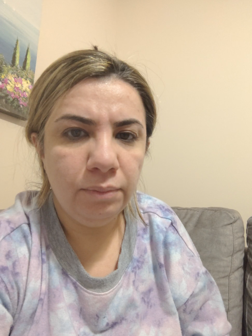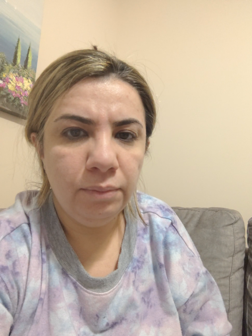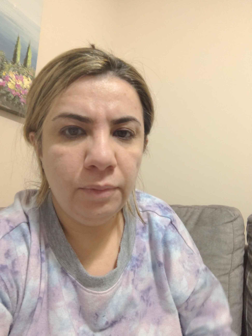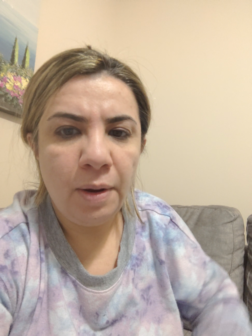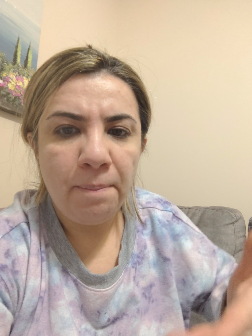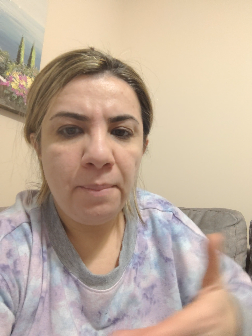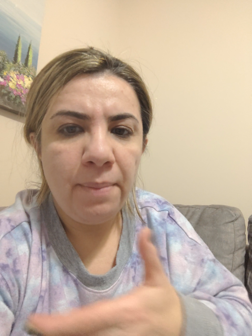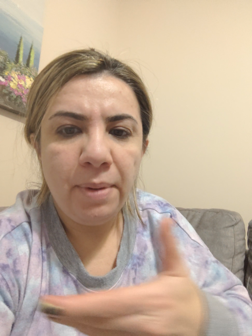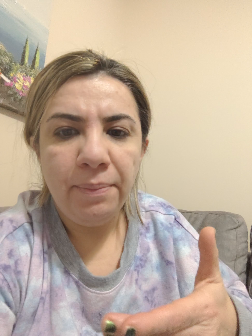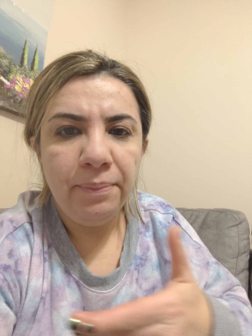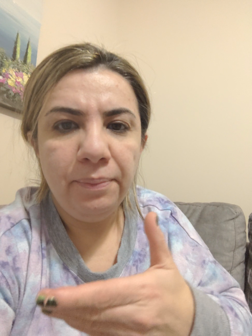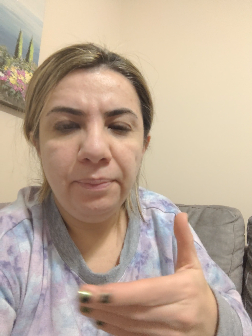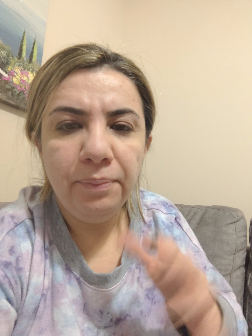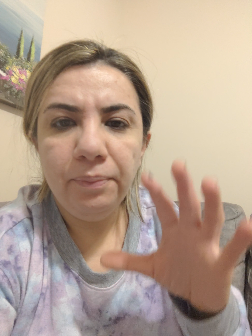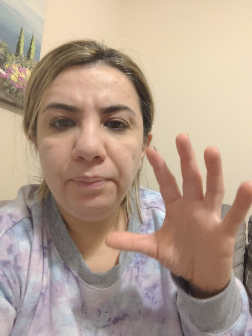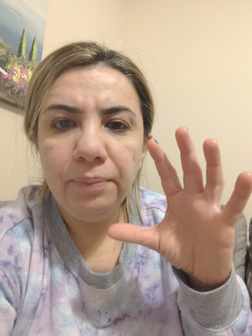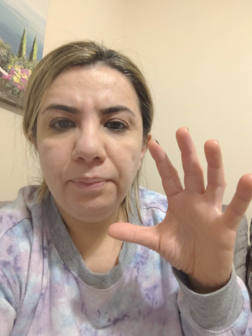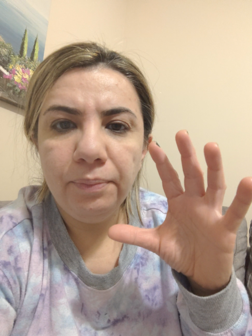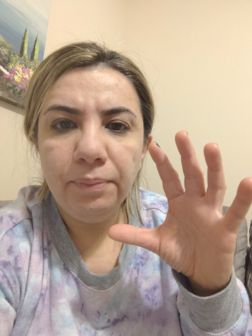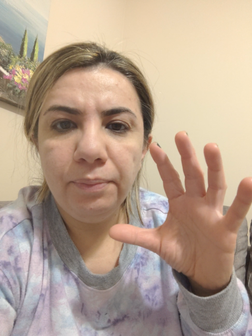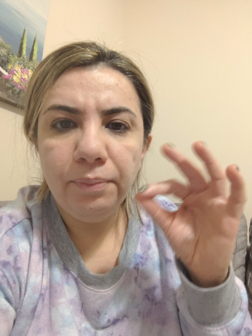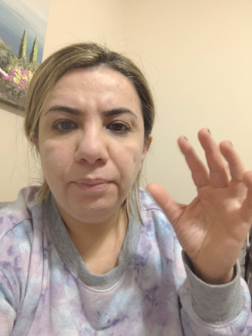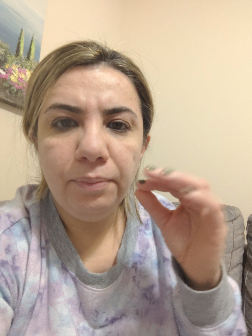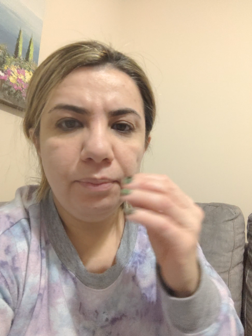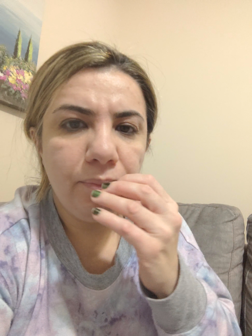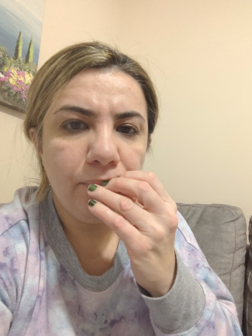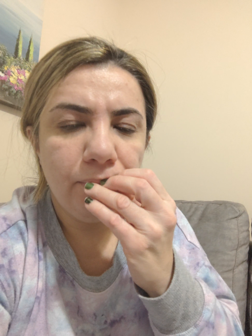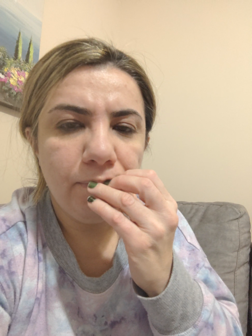puppy